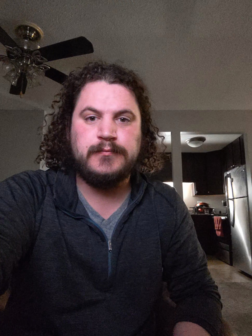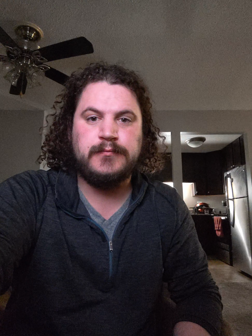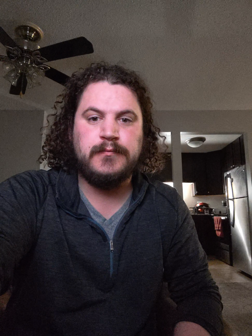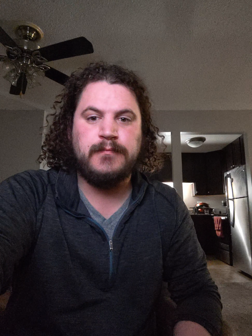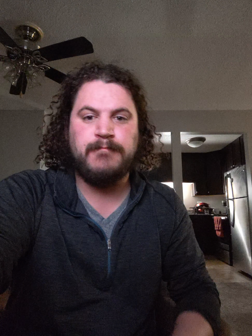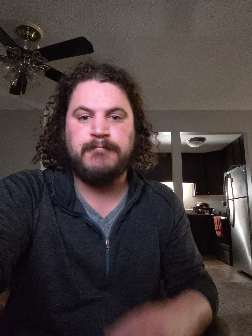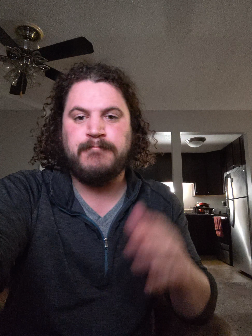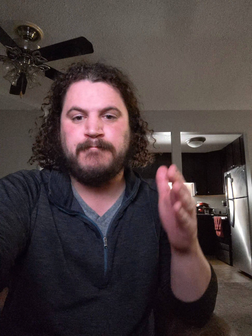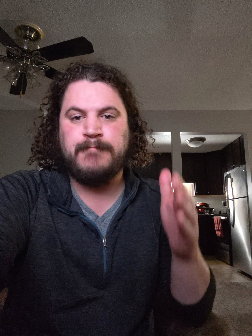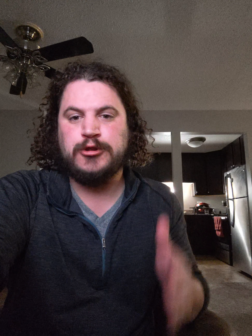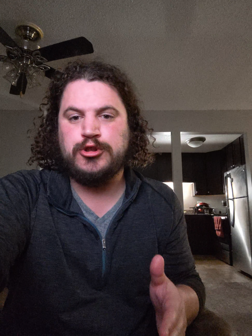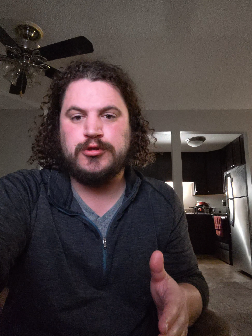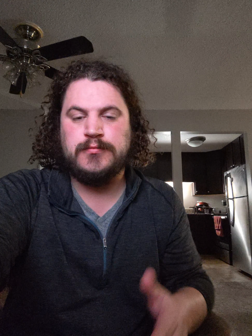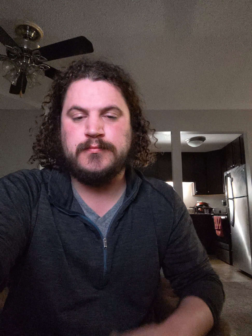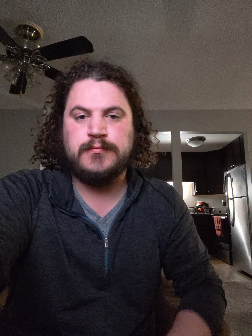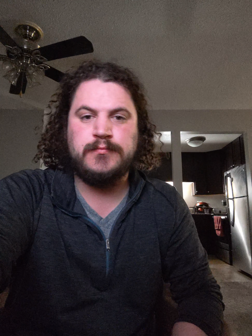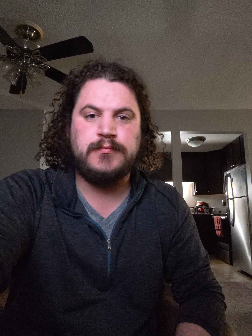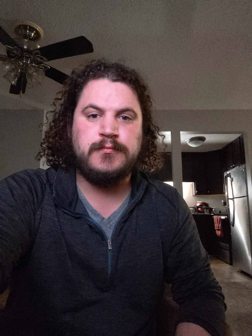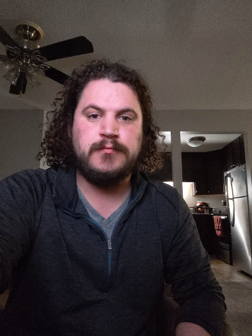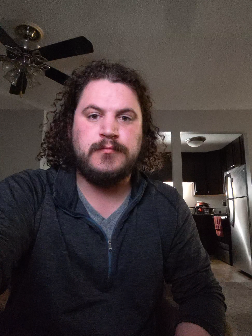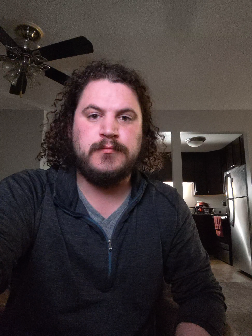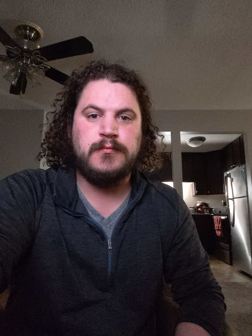person